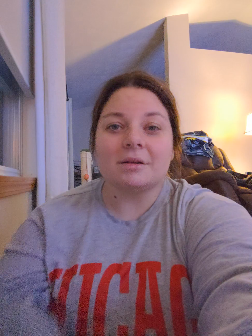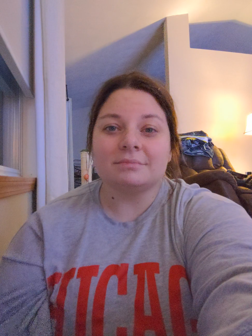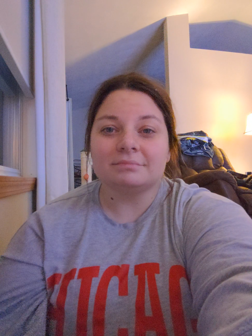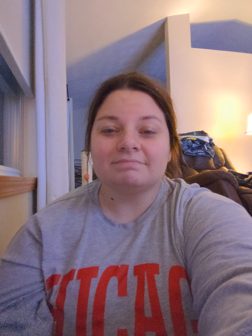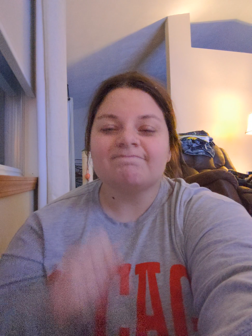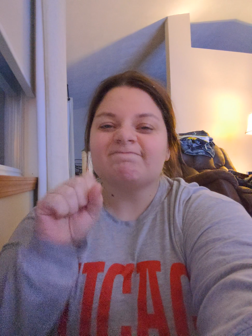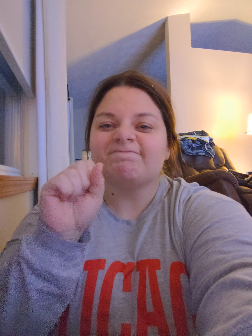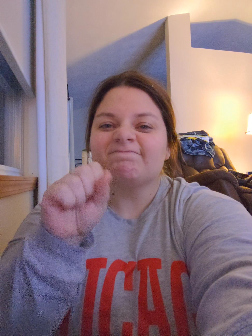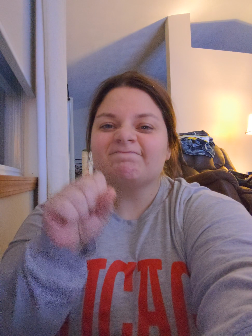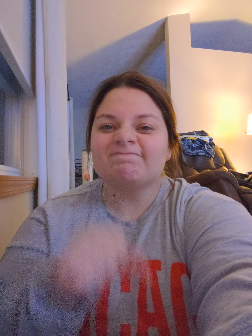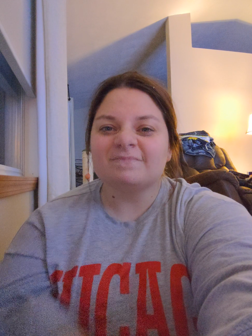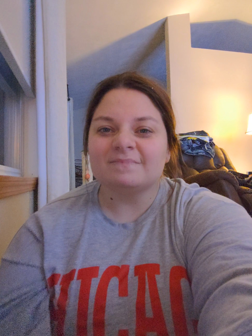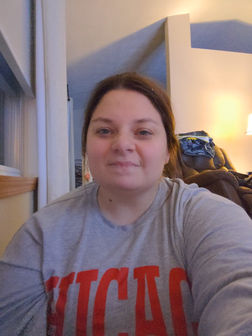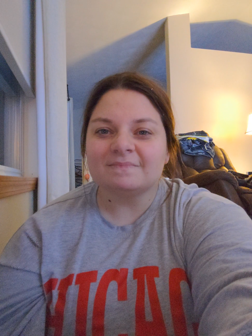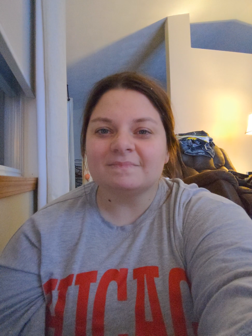yes